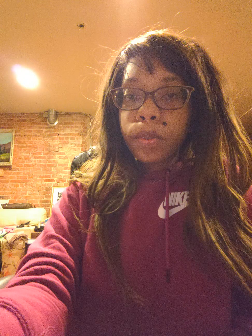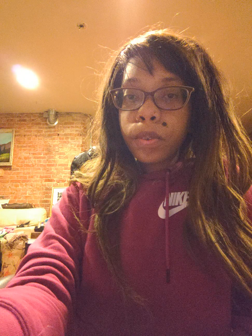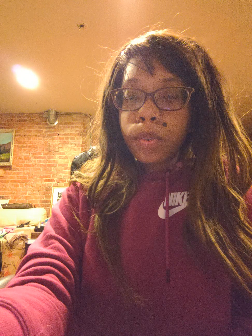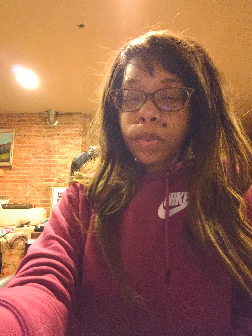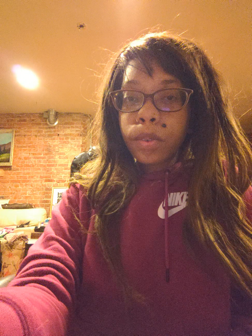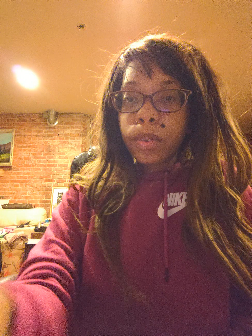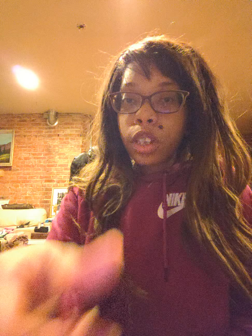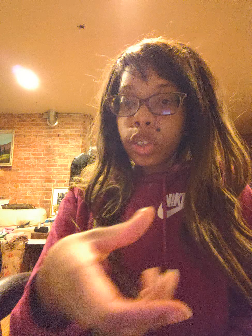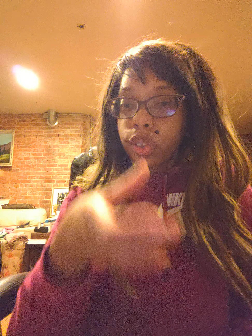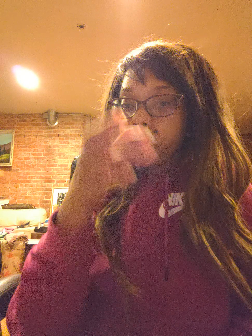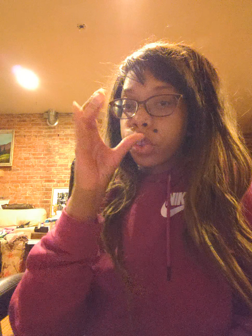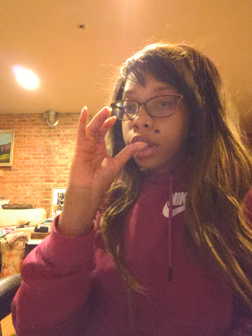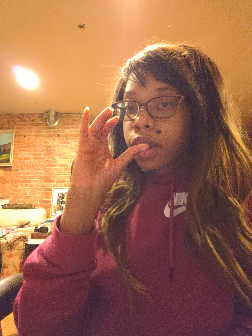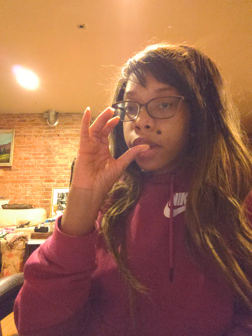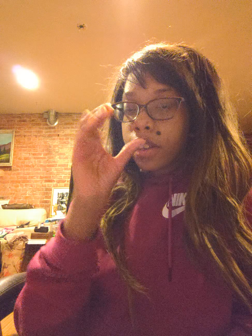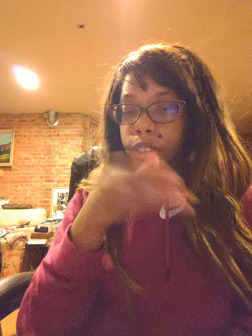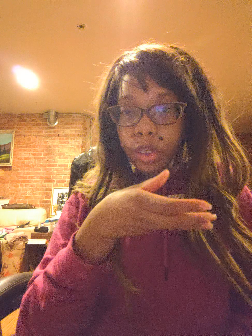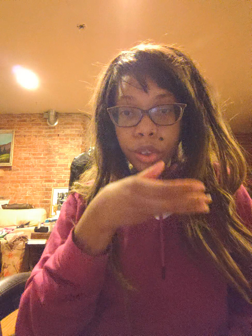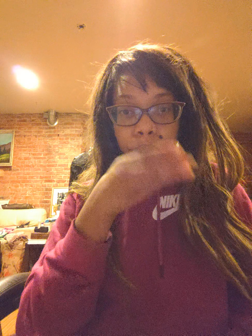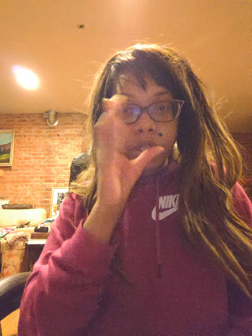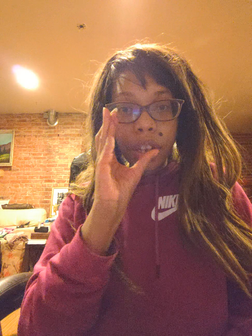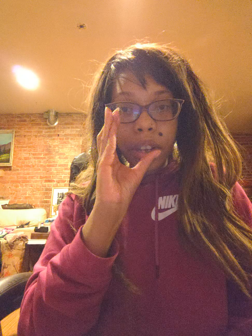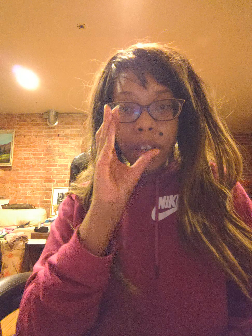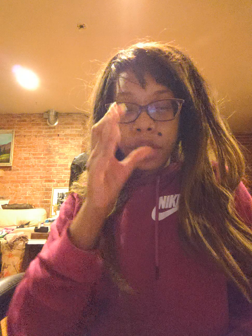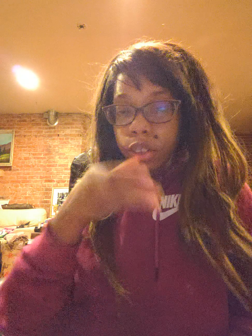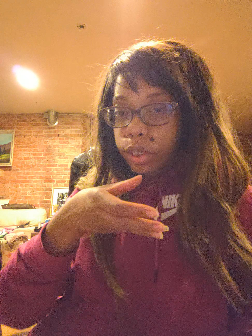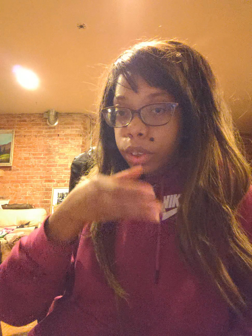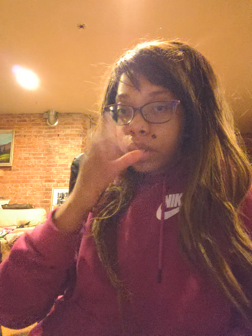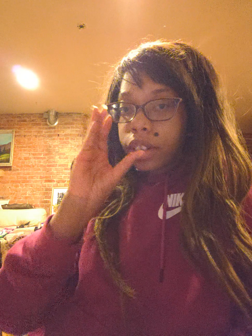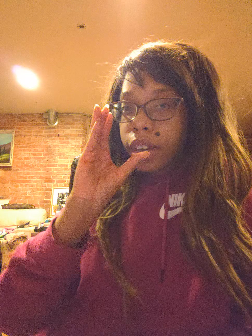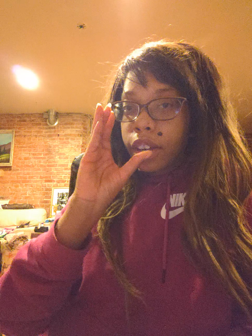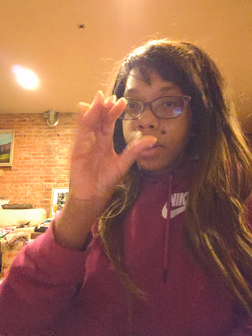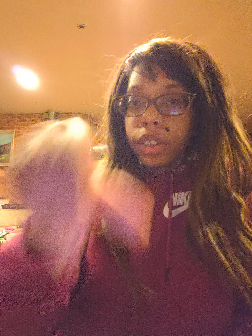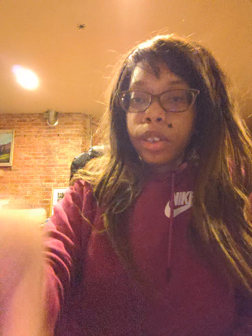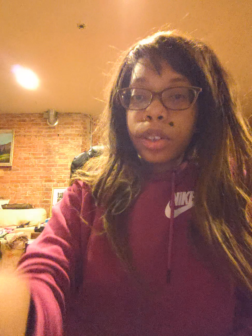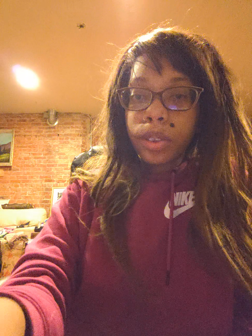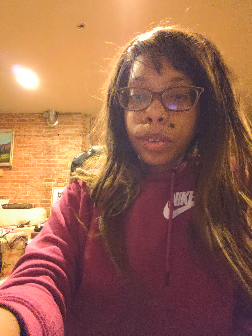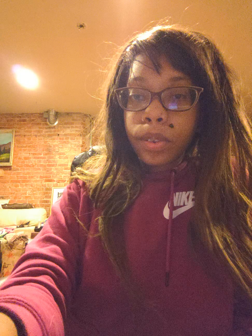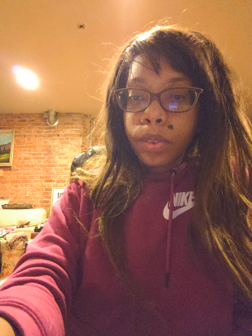drink